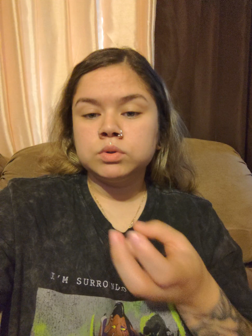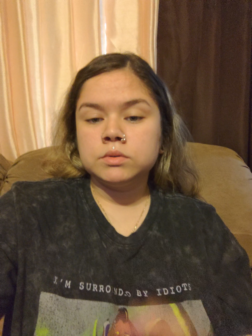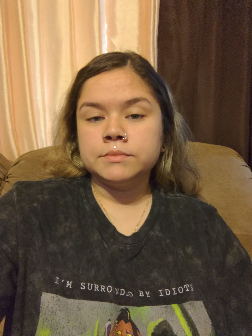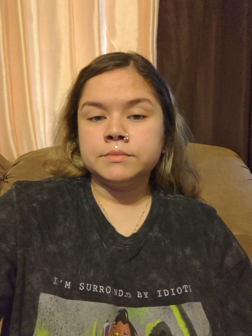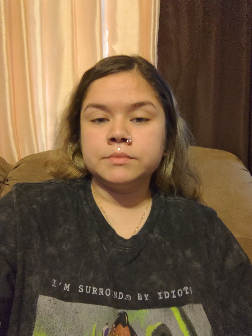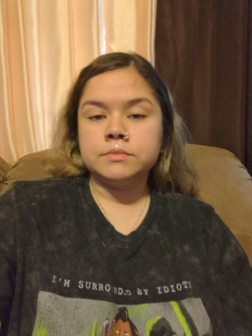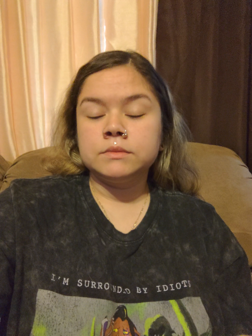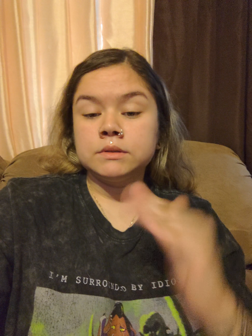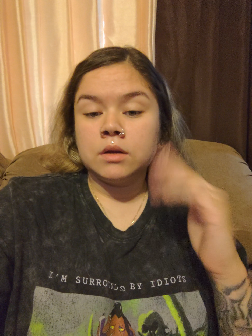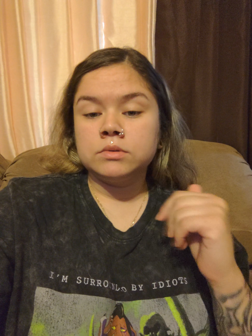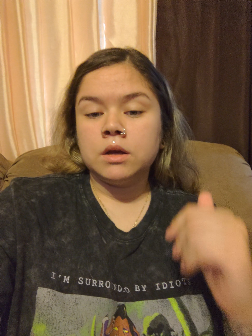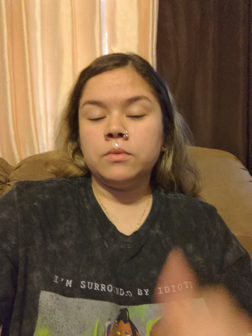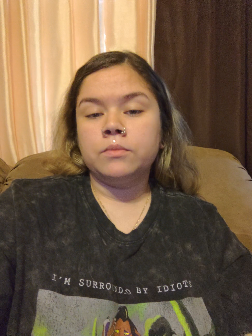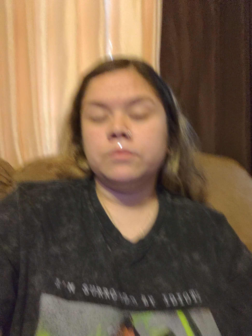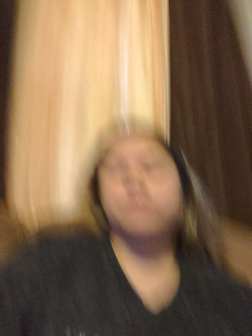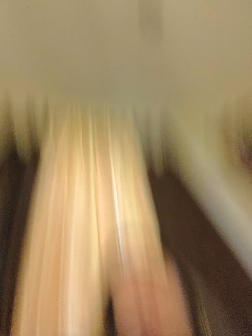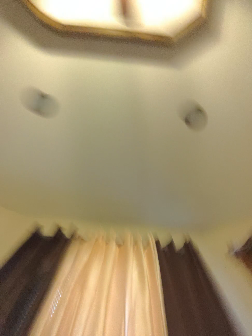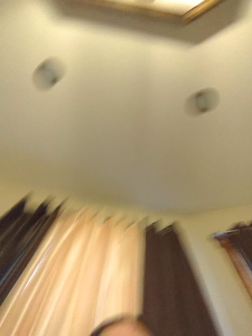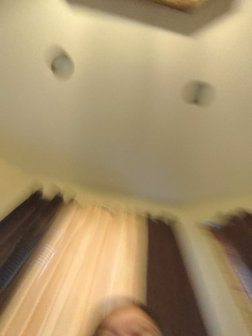downtown